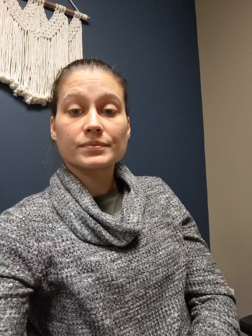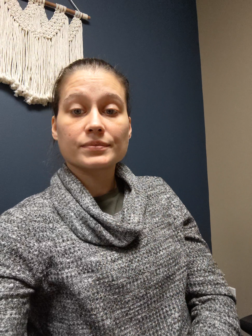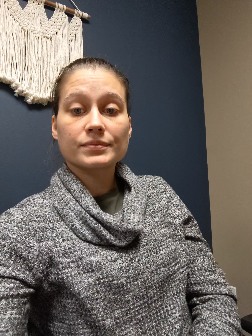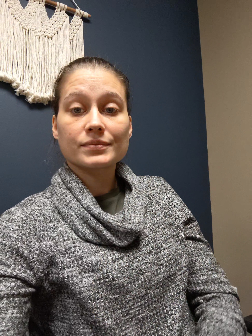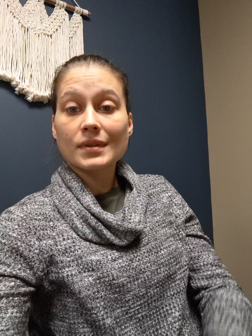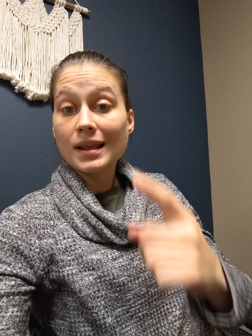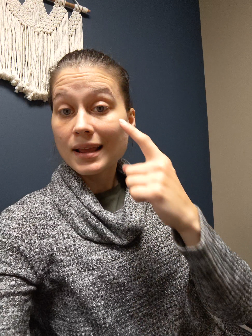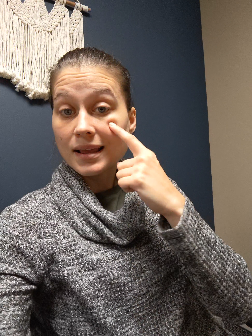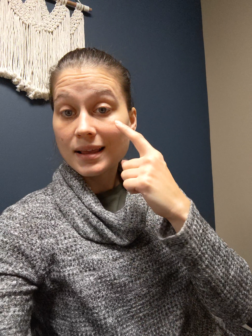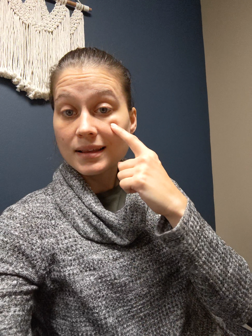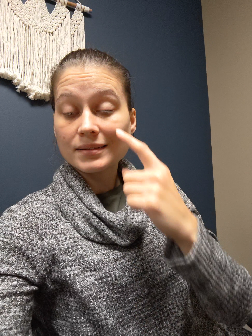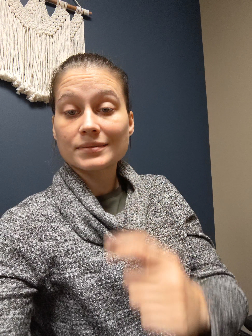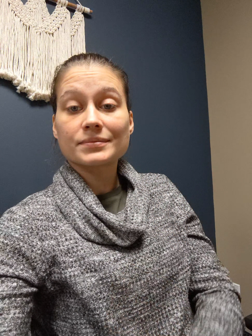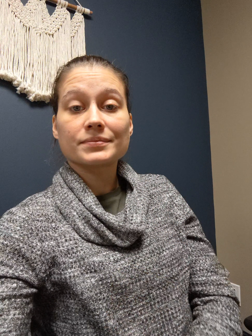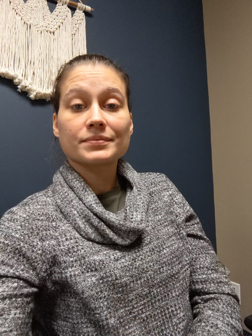eye